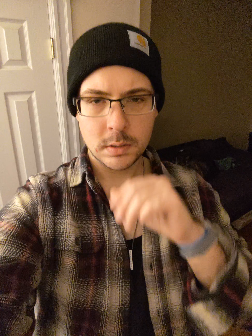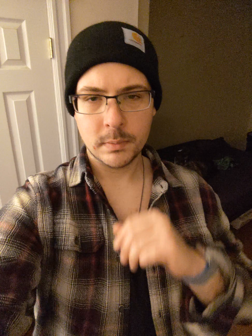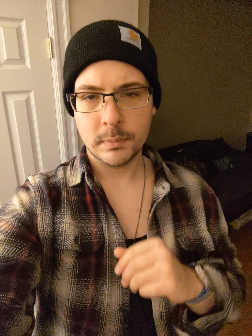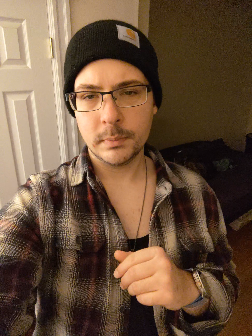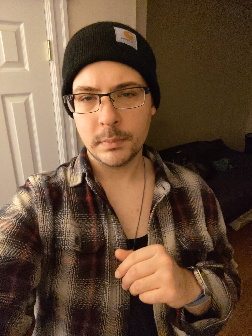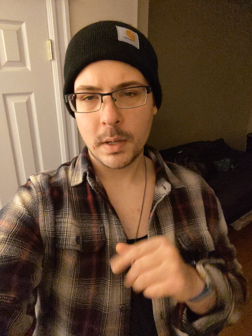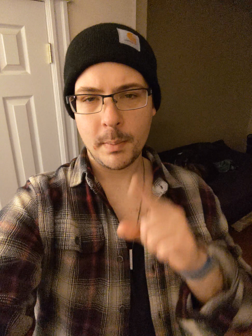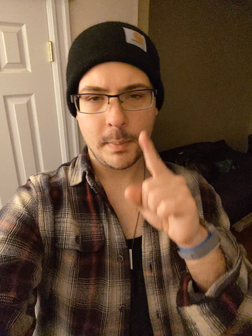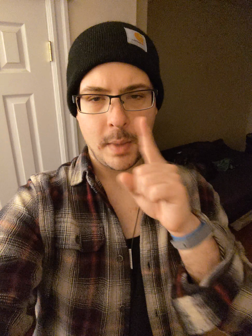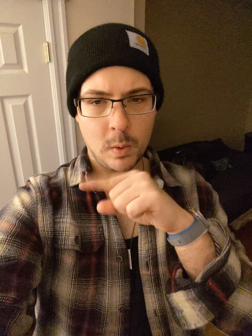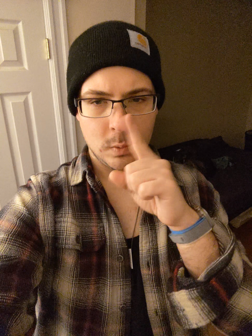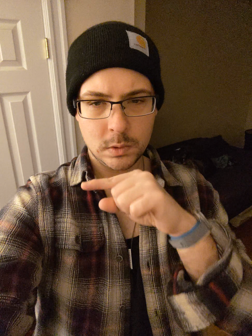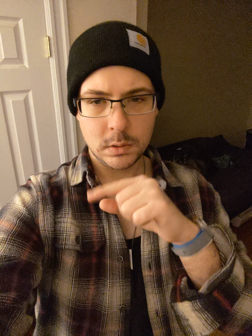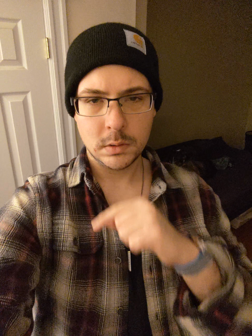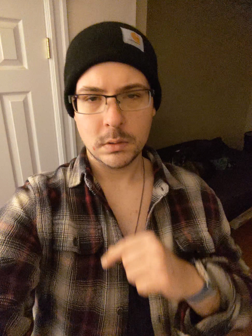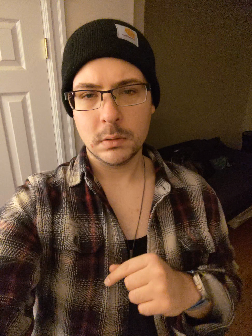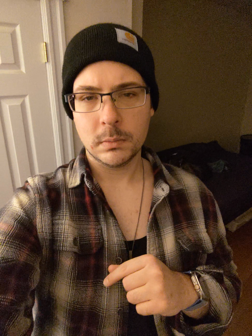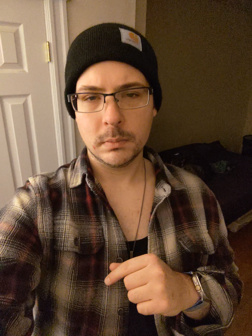mouse